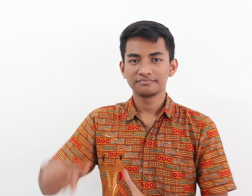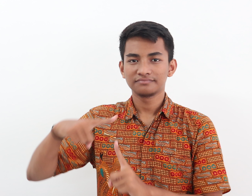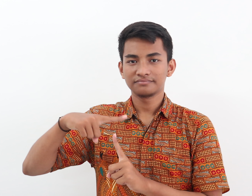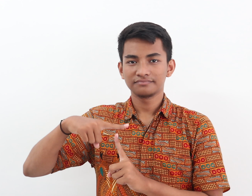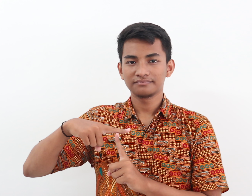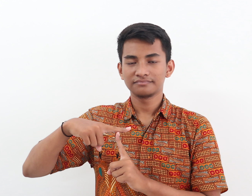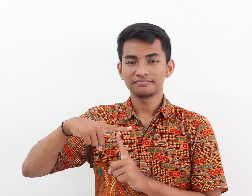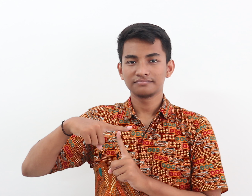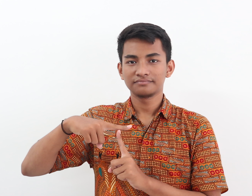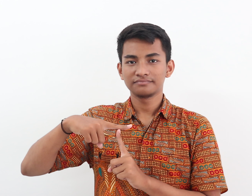T